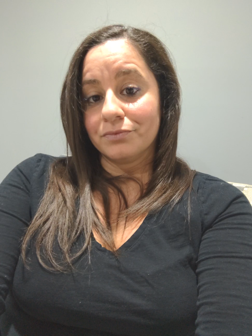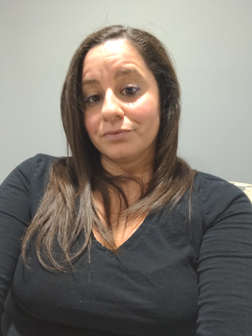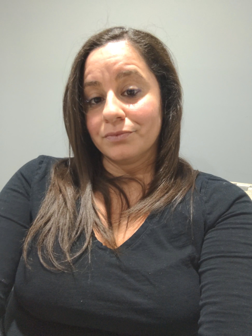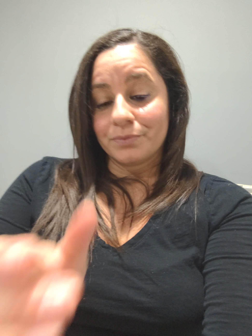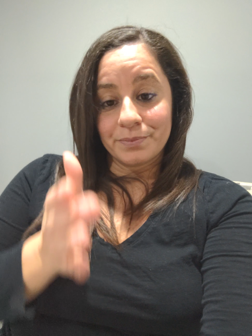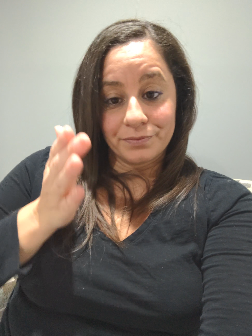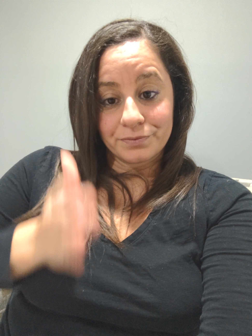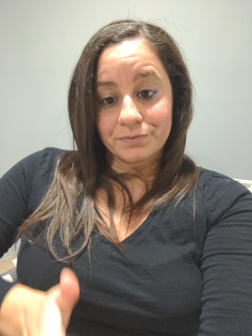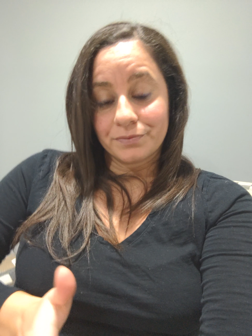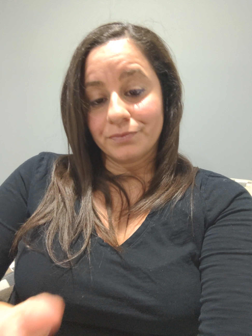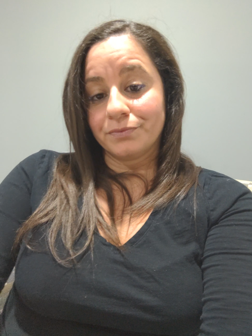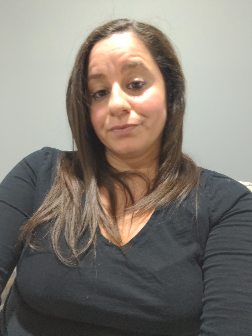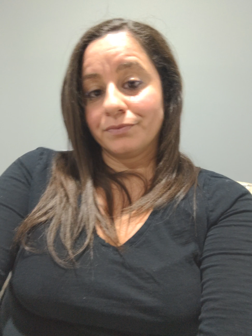beside